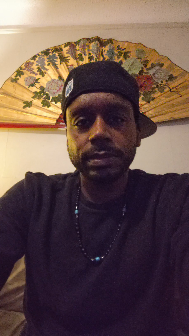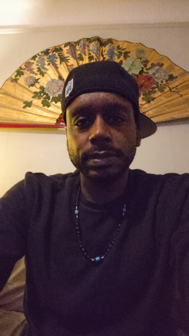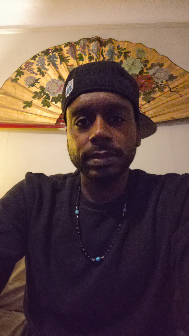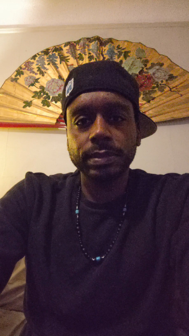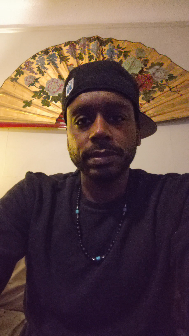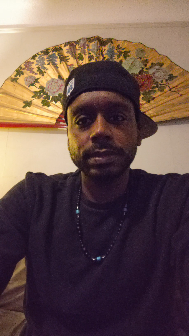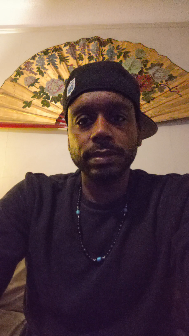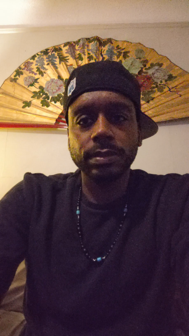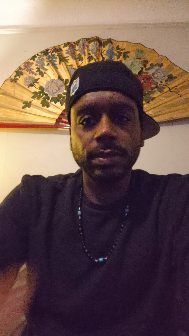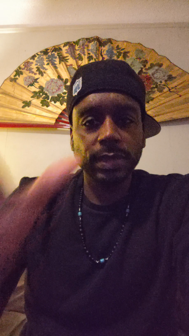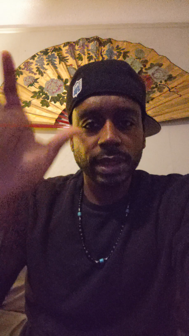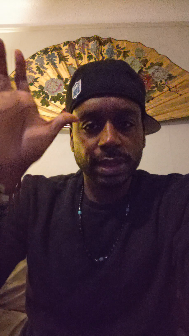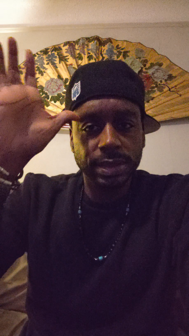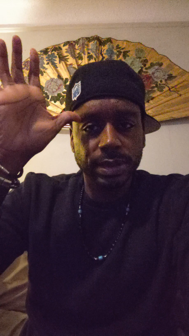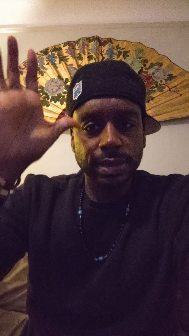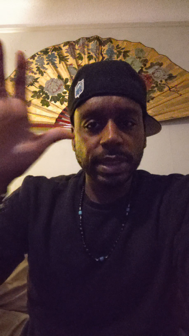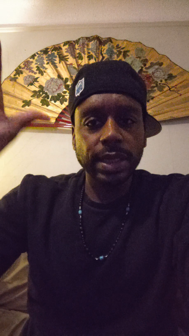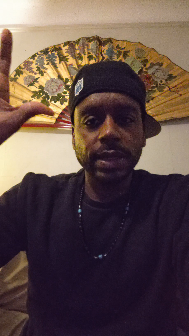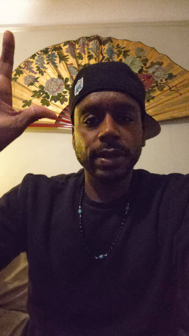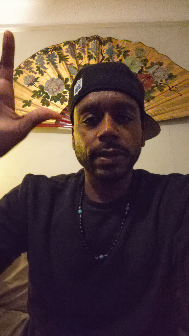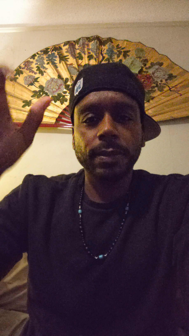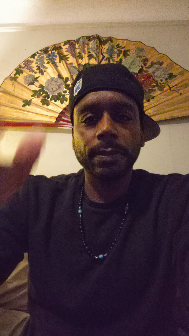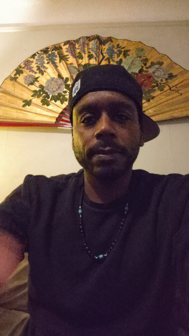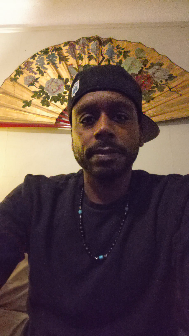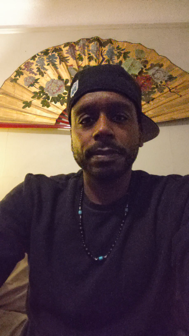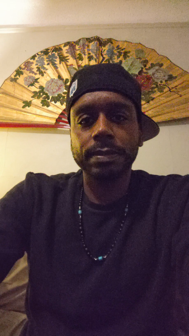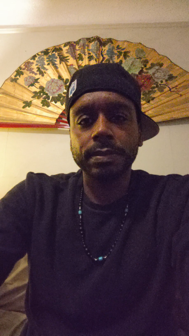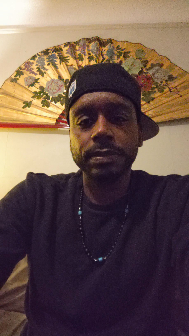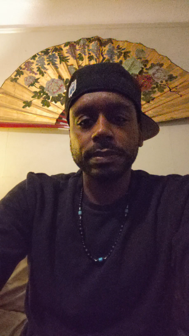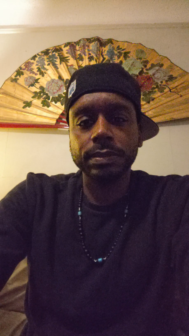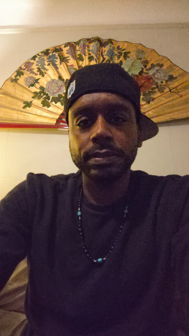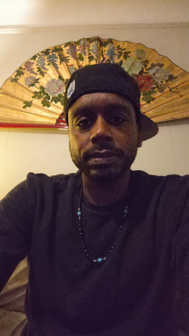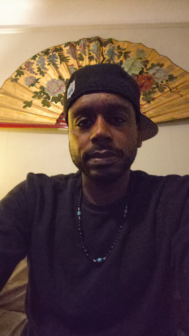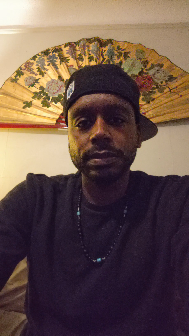deer